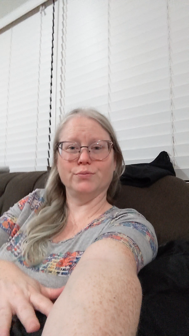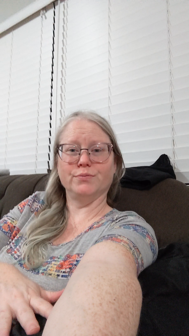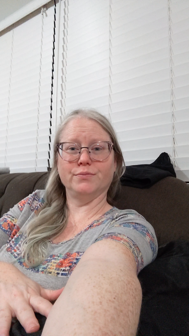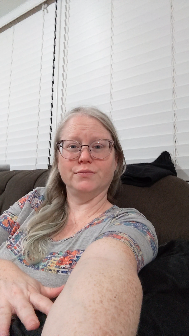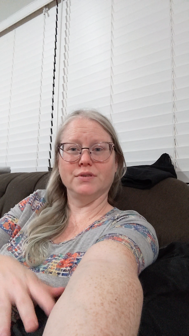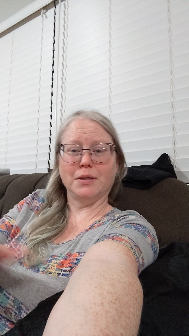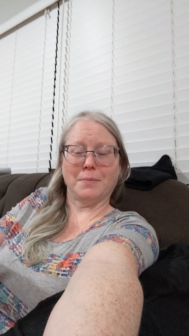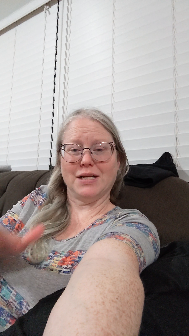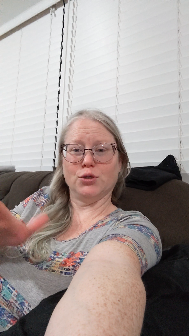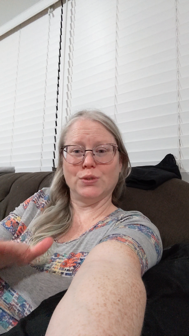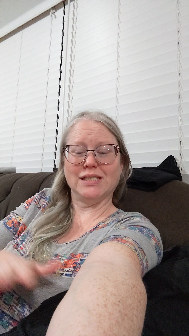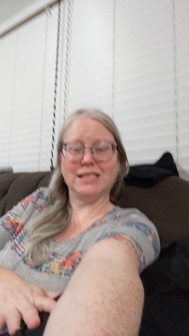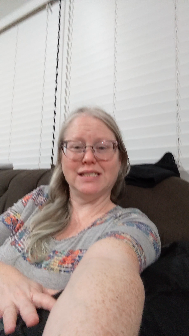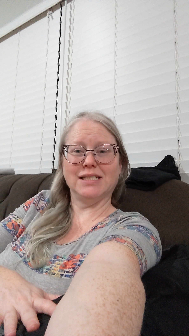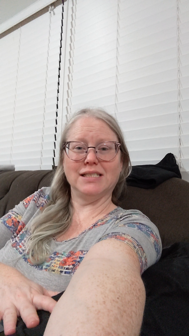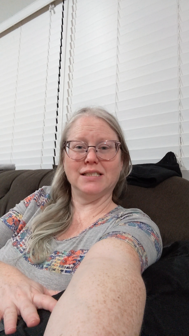penguin